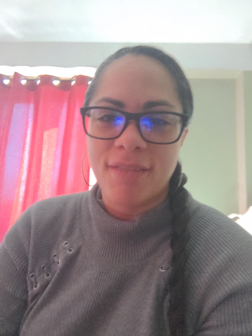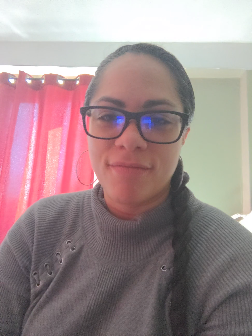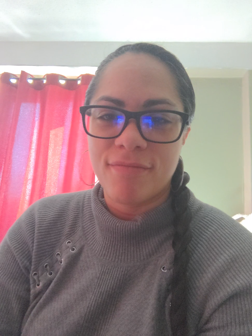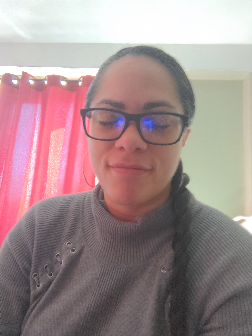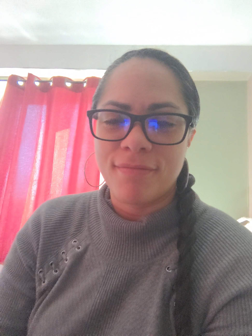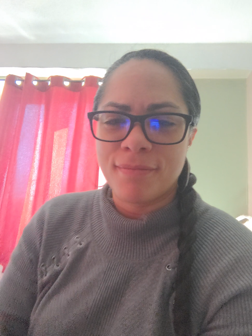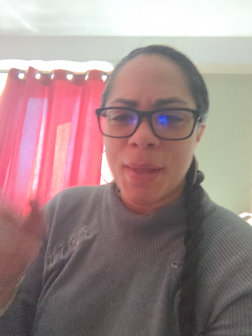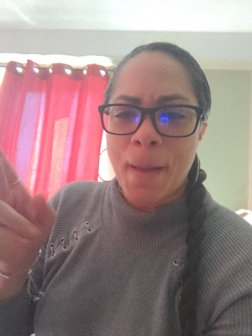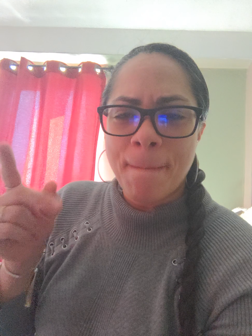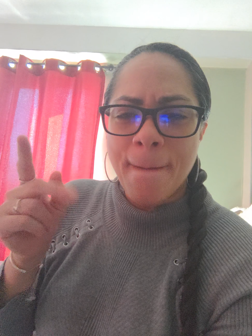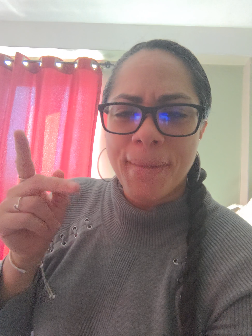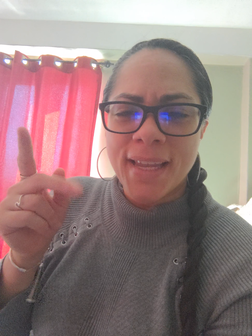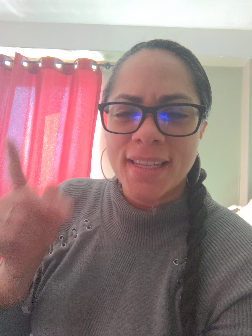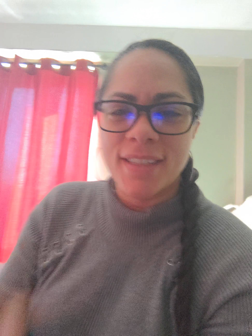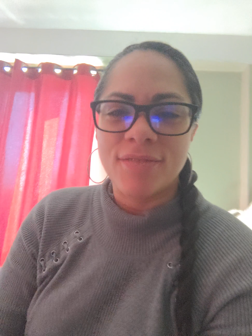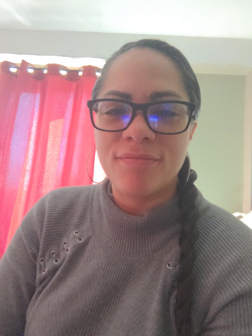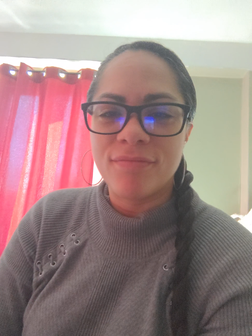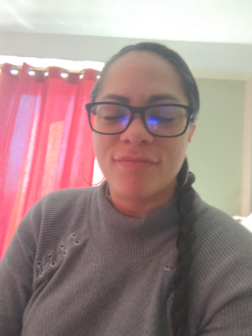puppy